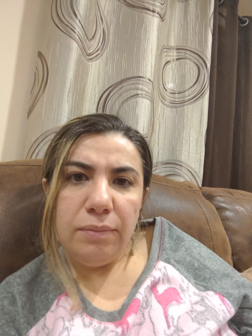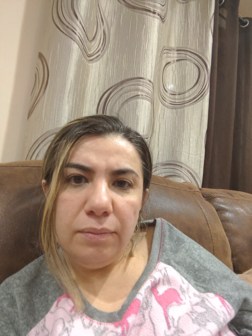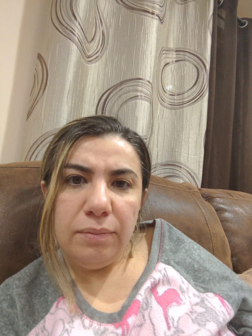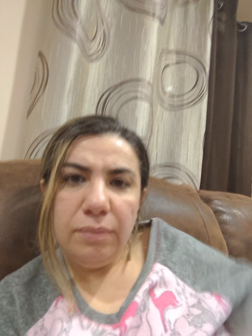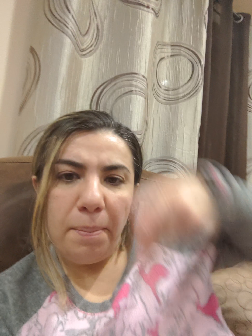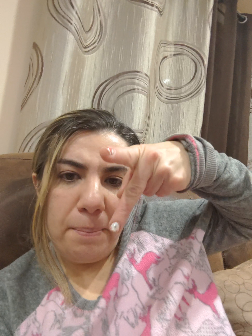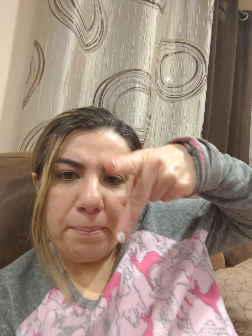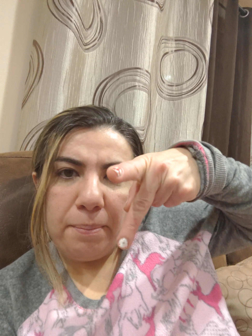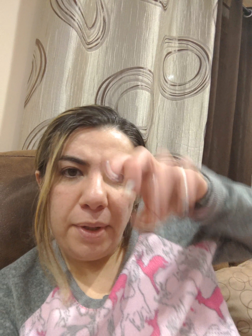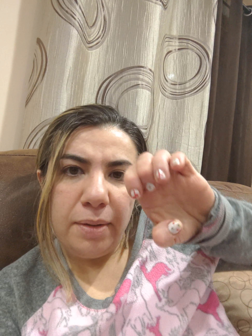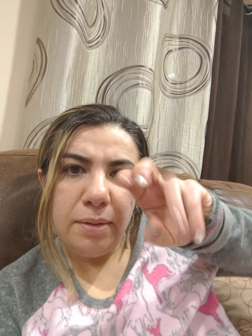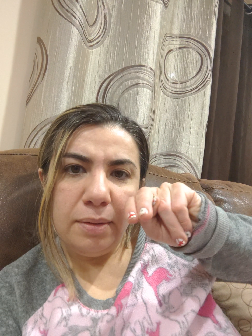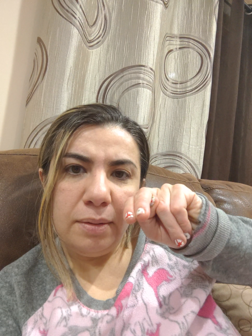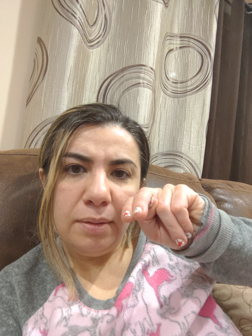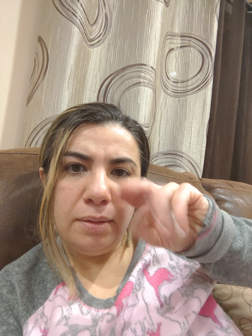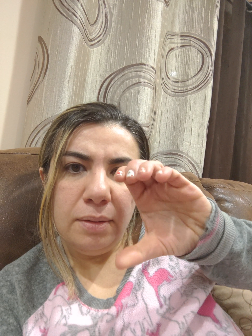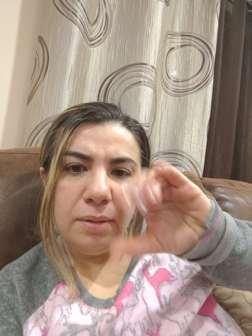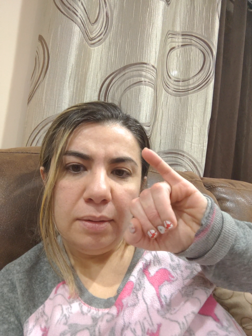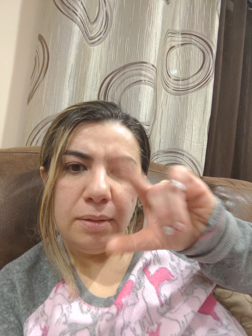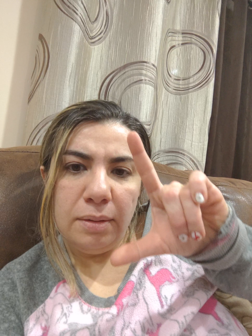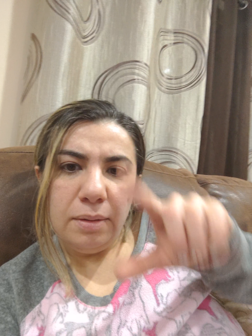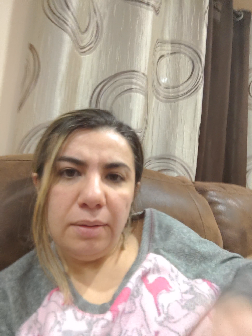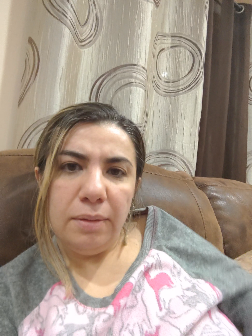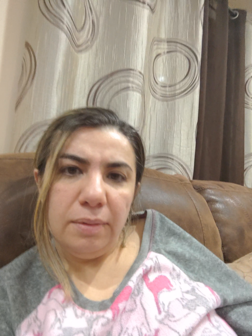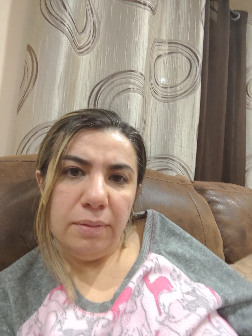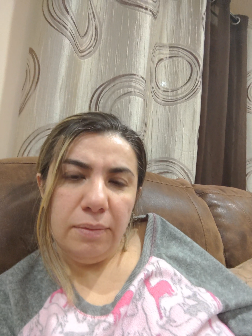pencil